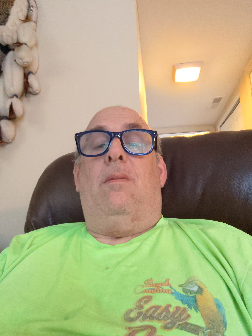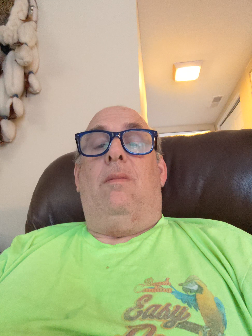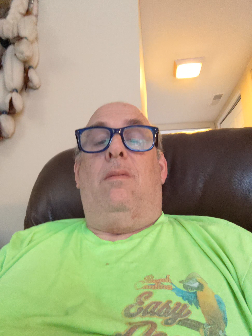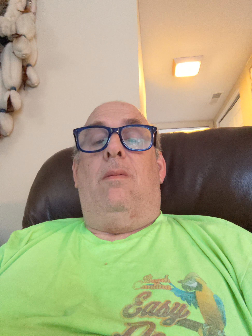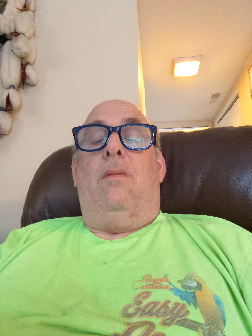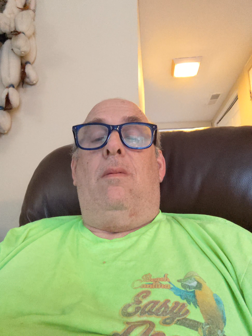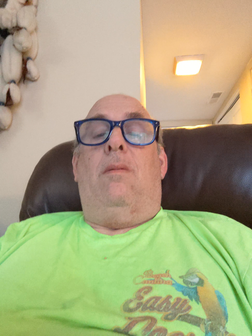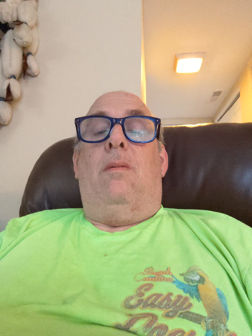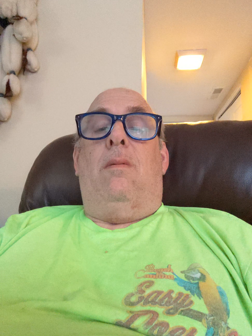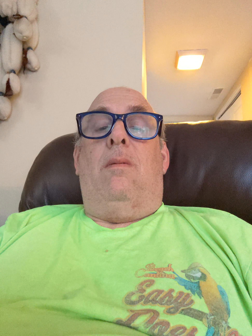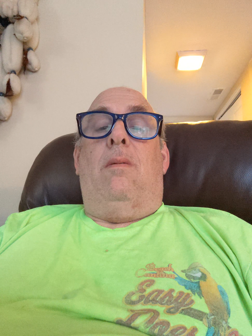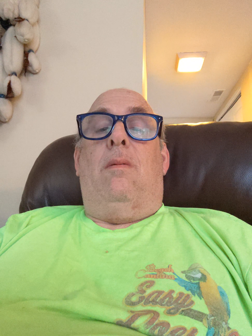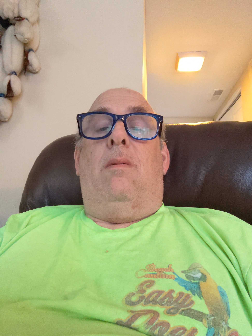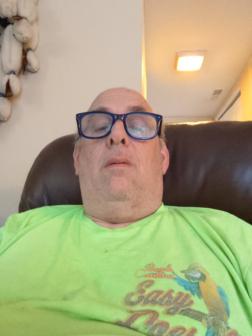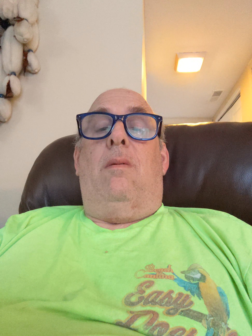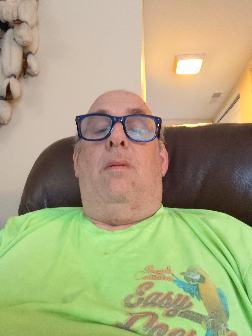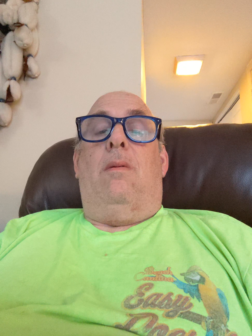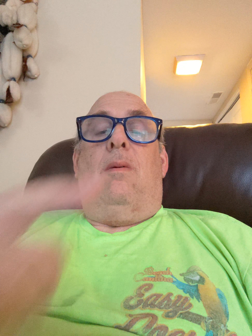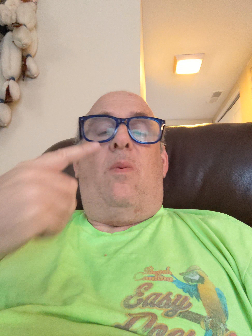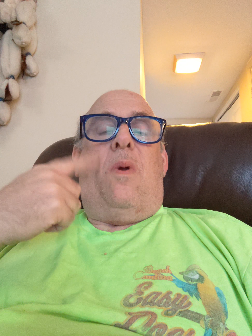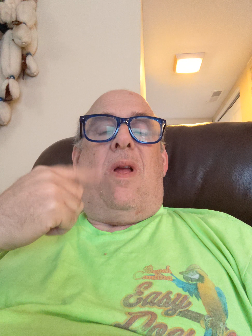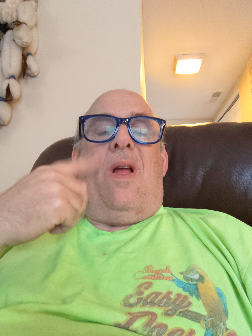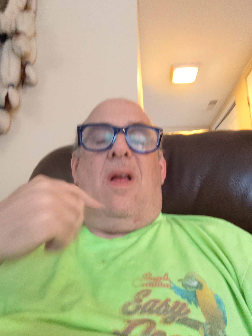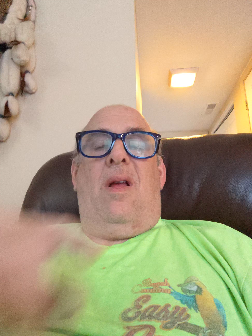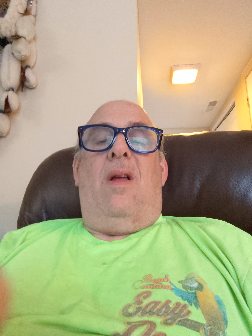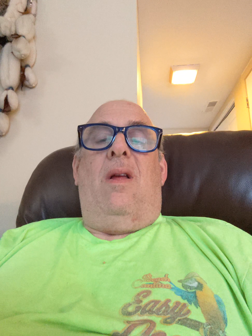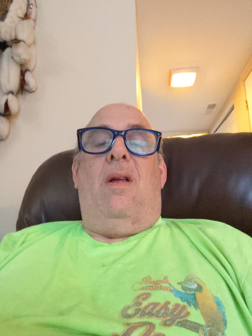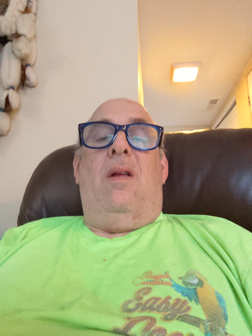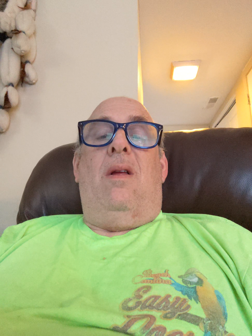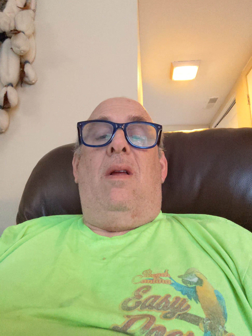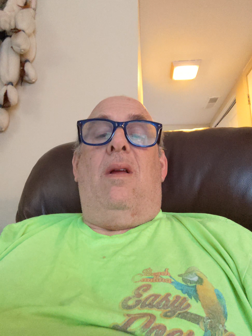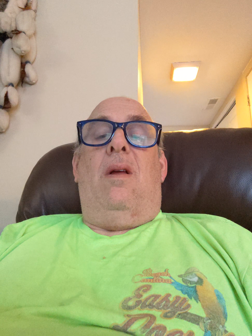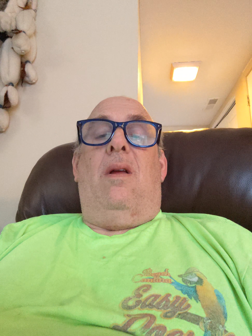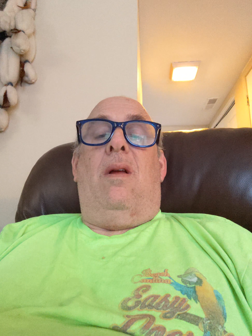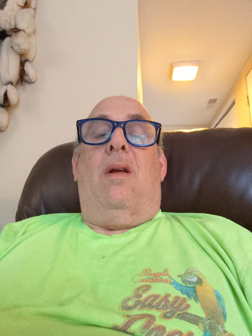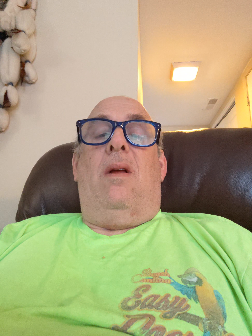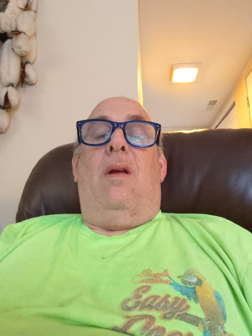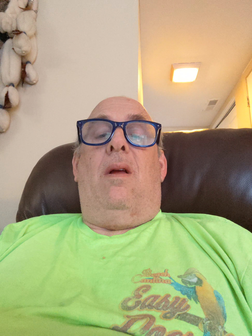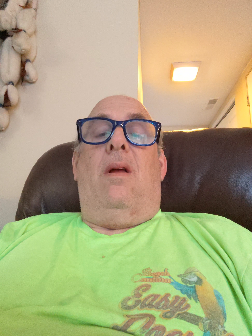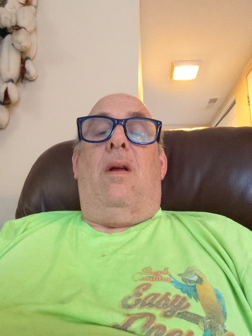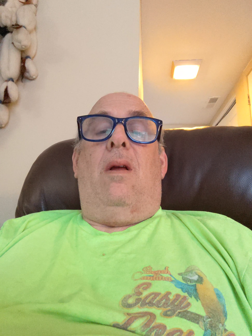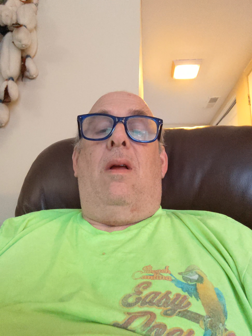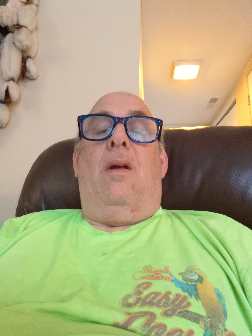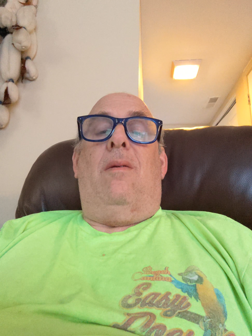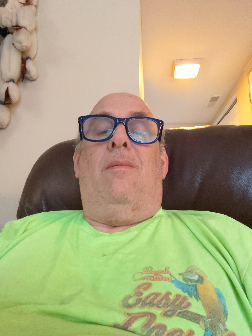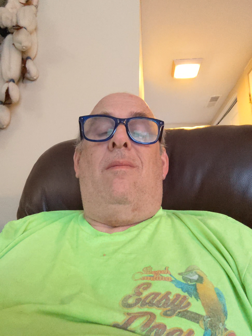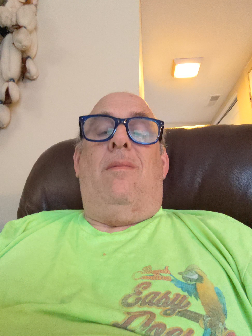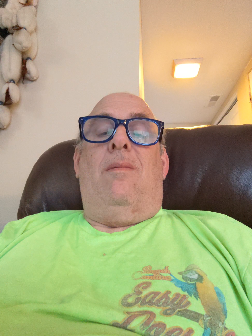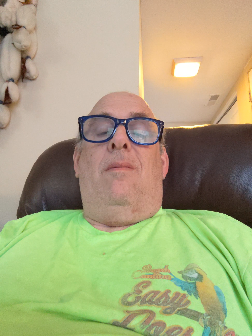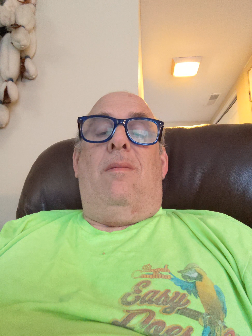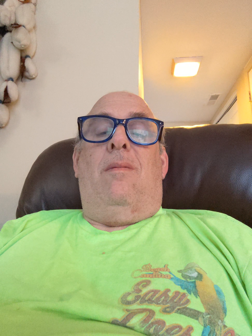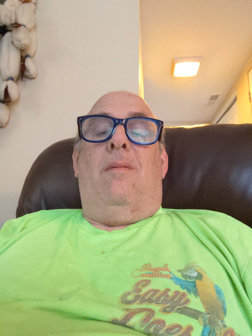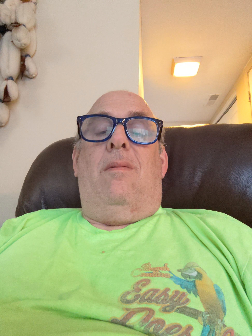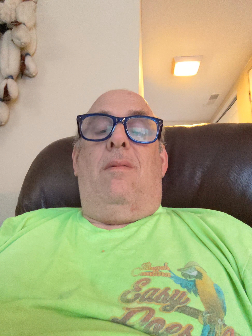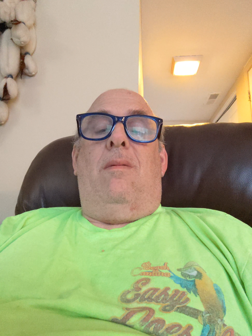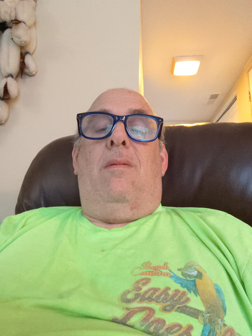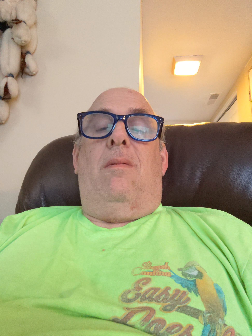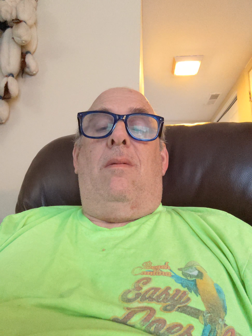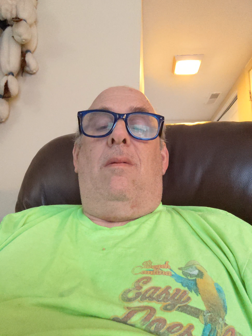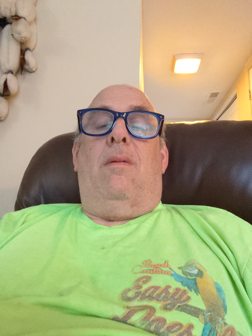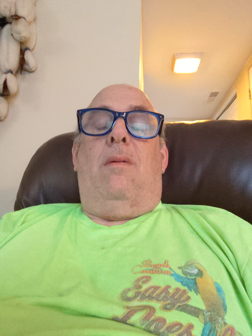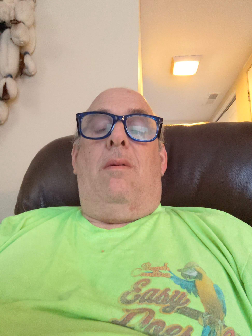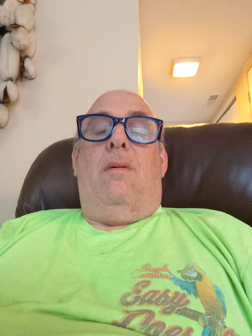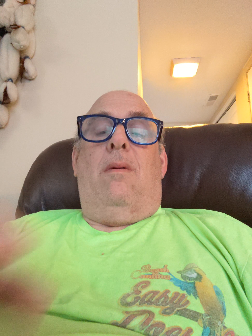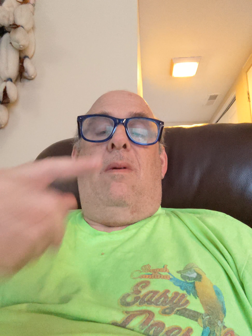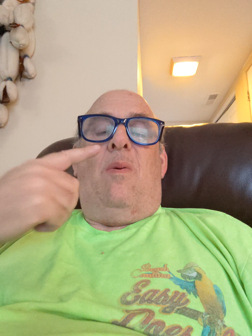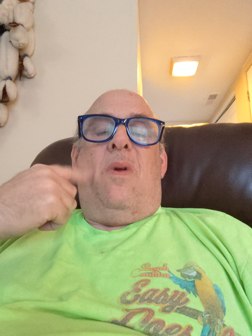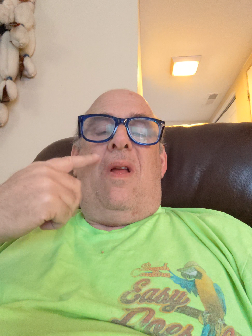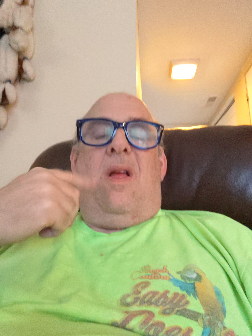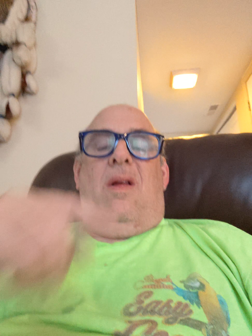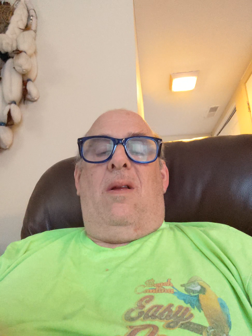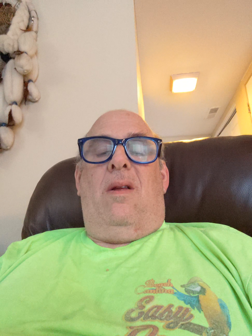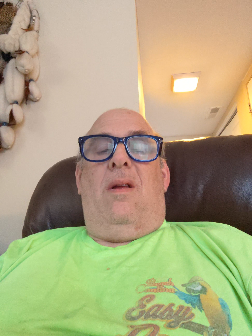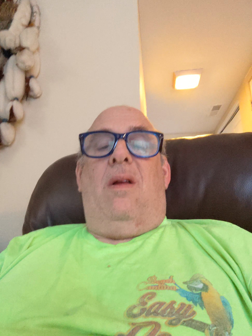cry